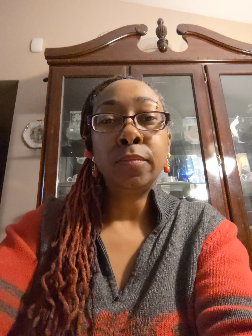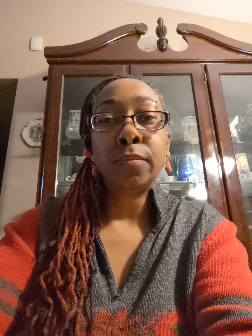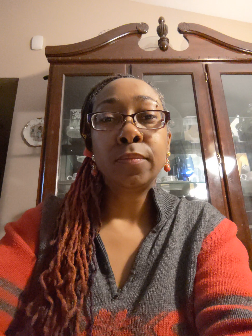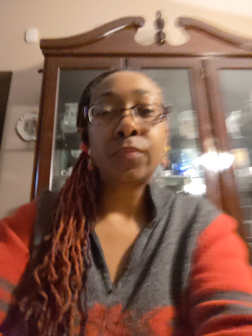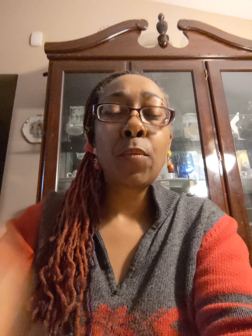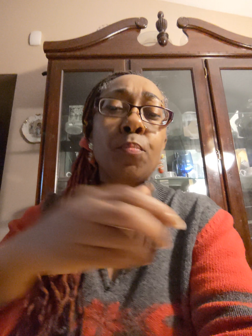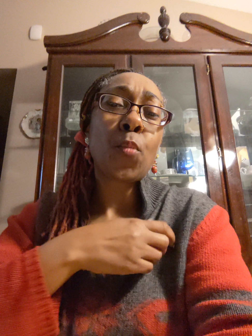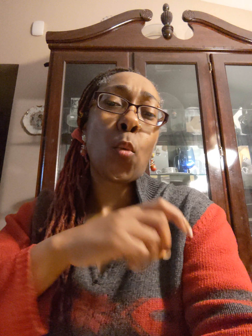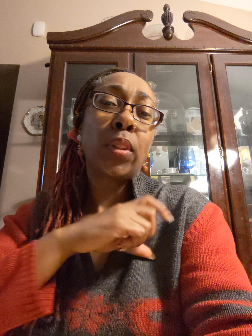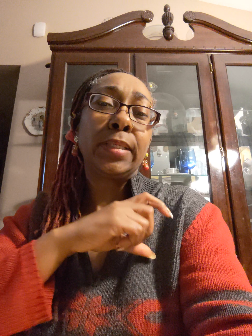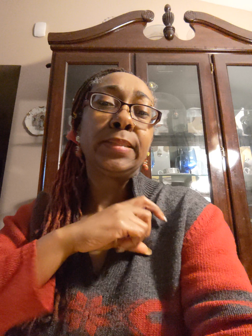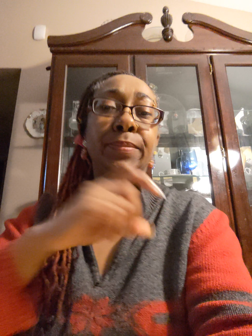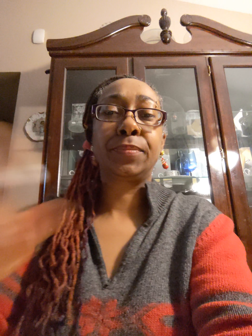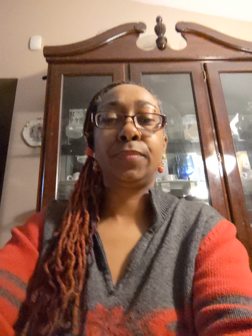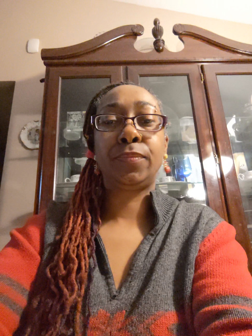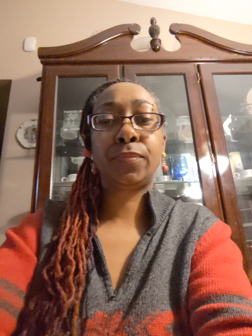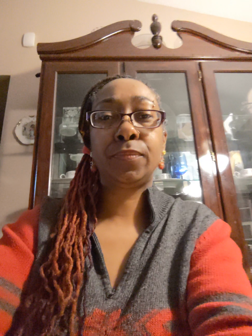police